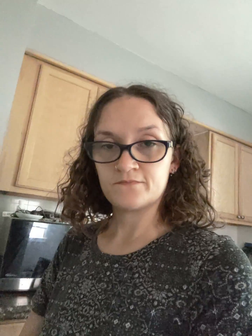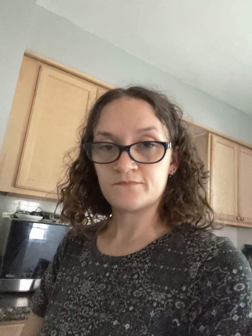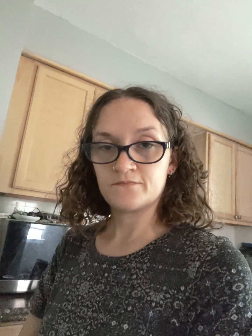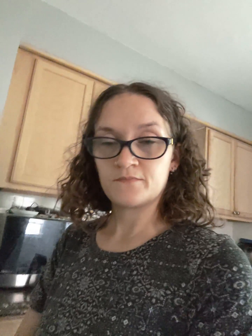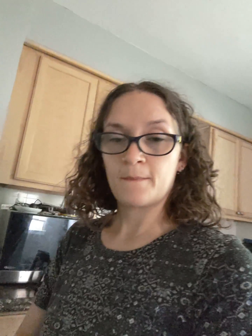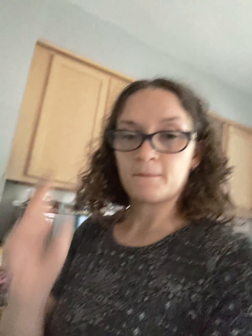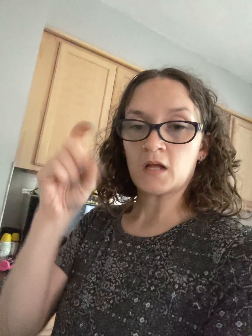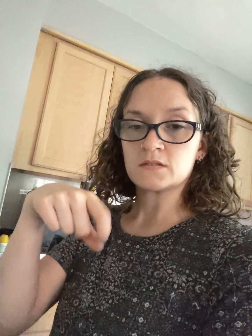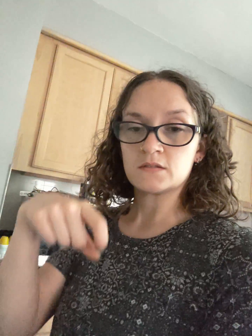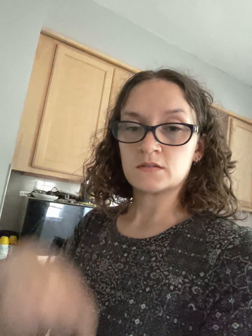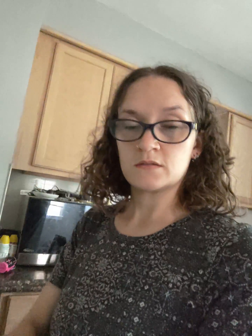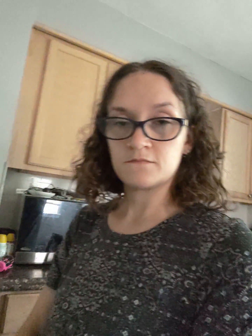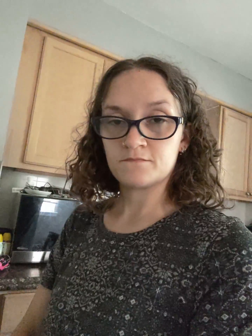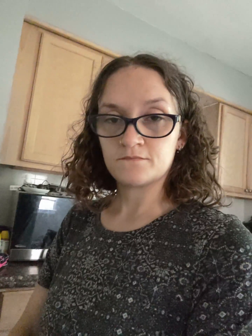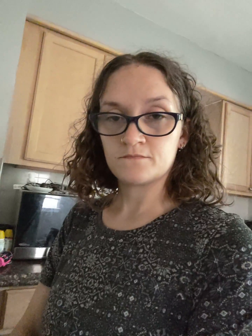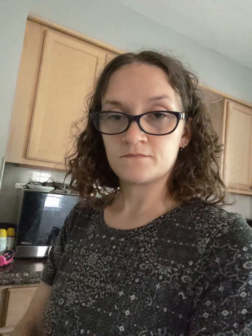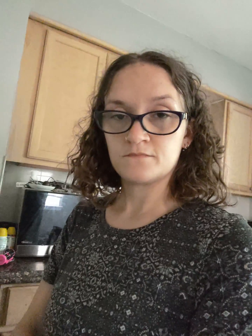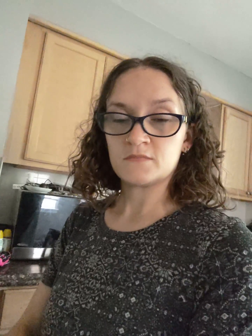must